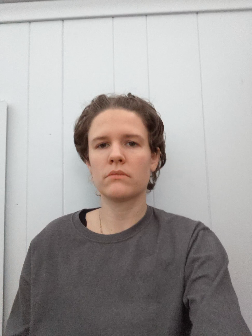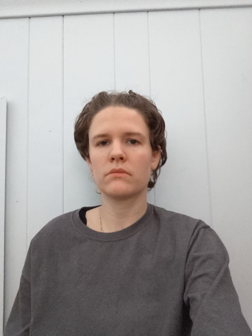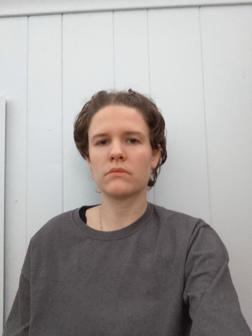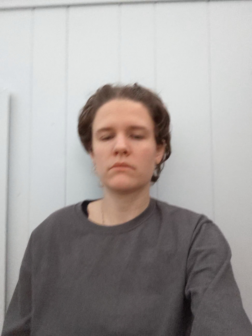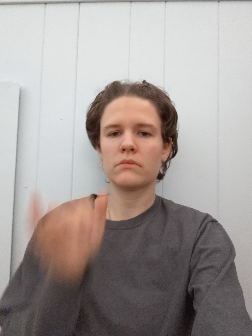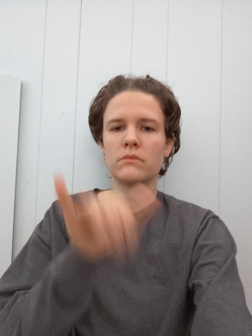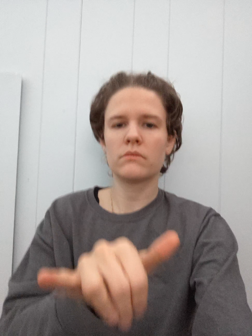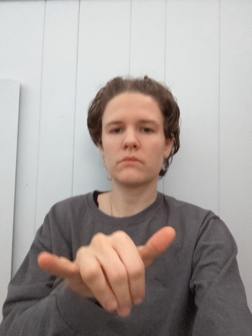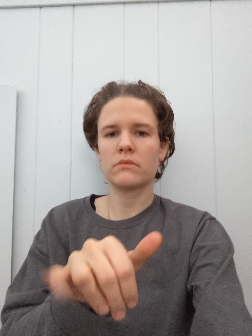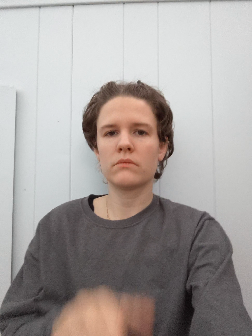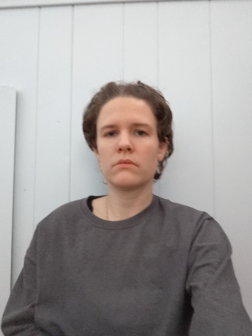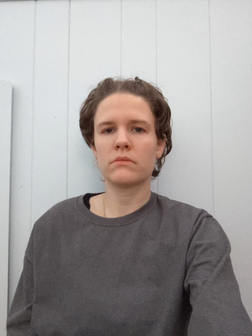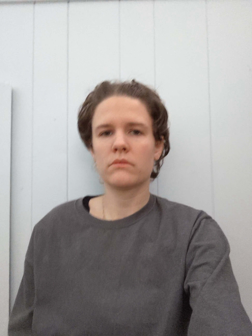stay